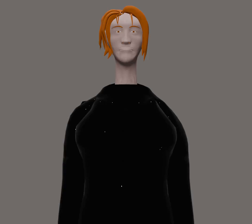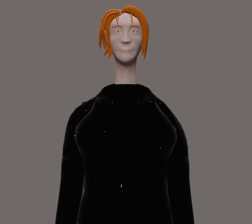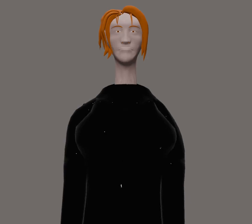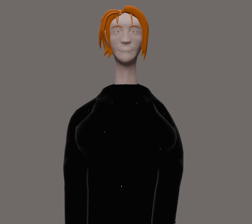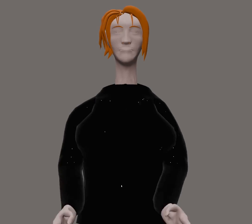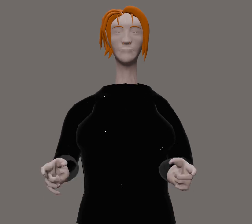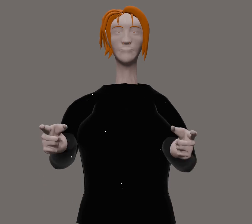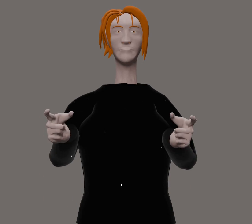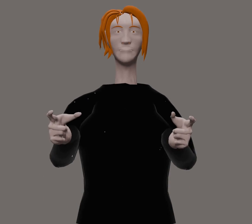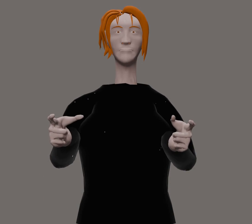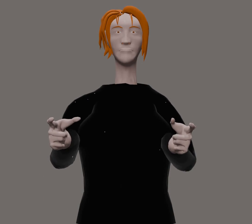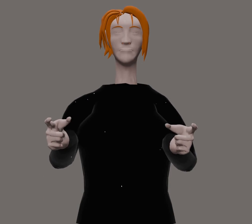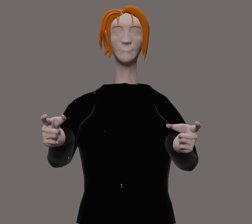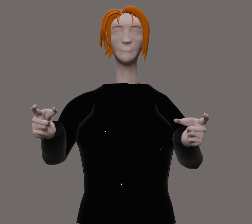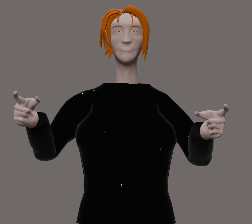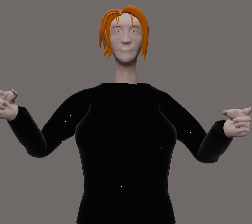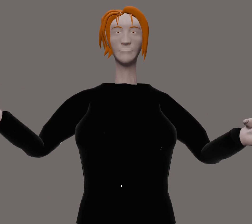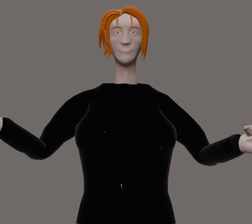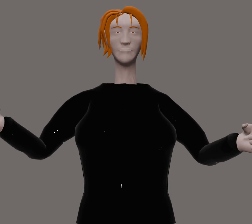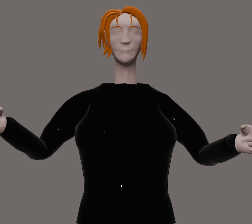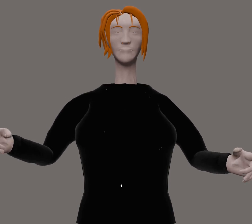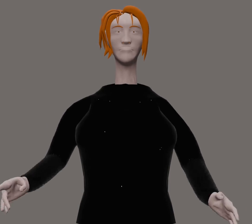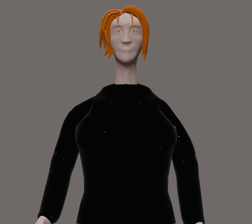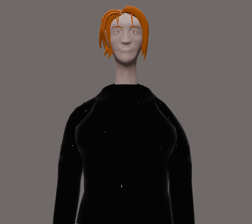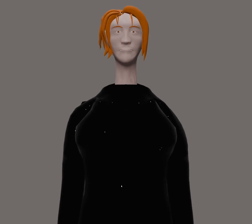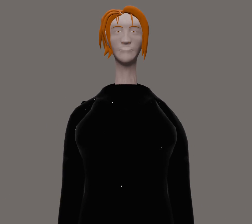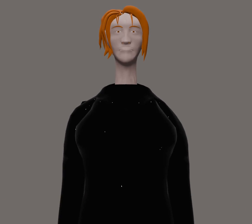Big Wide